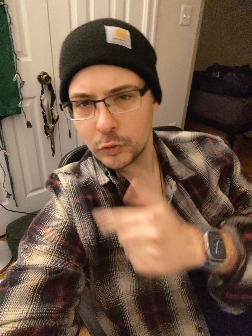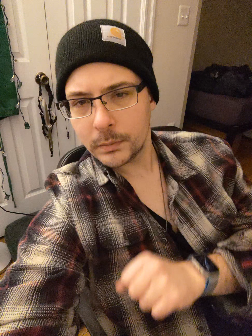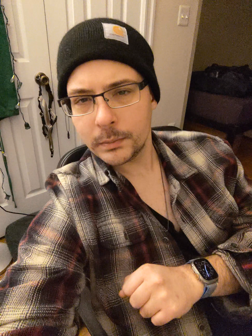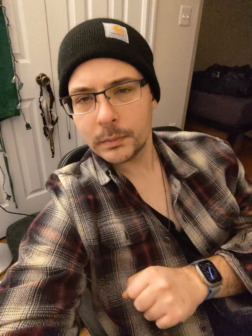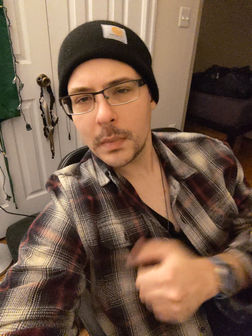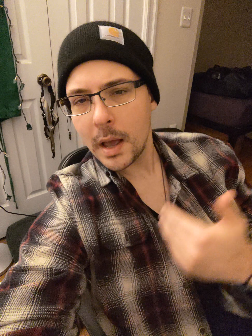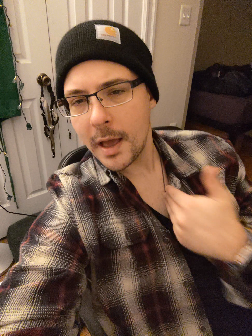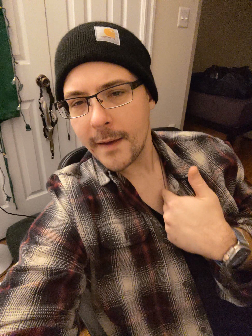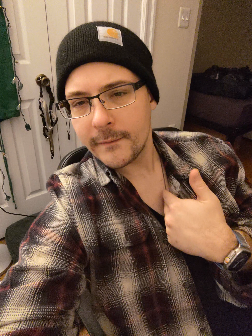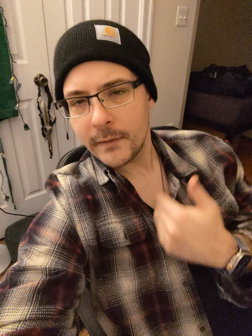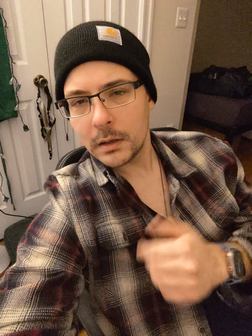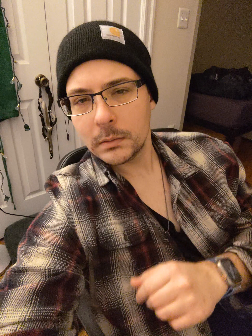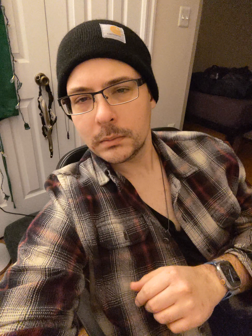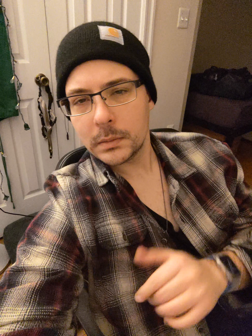have